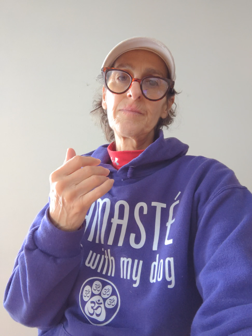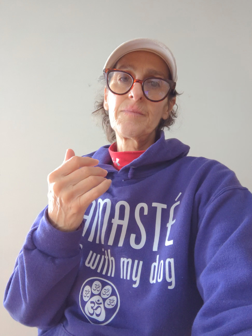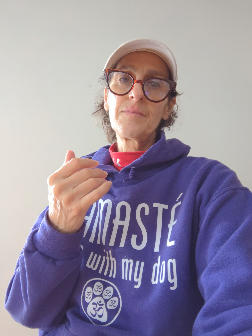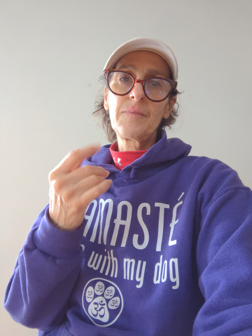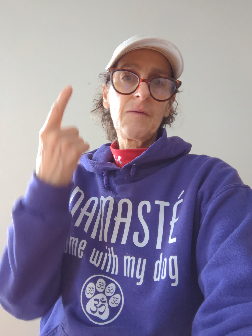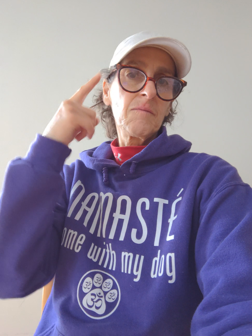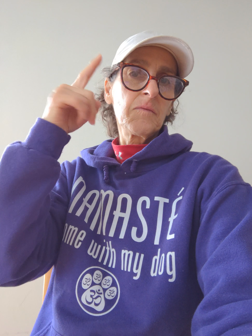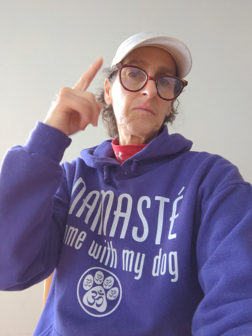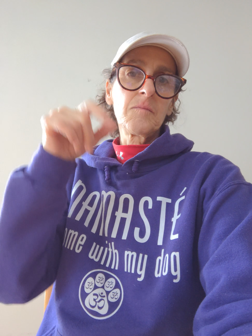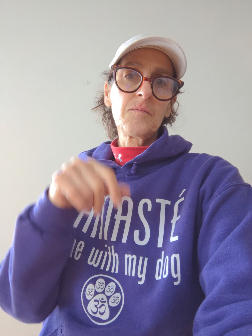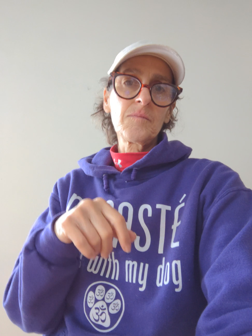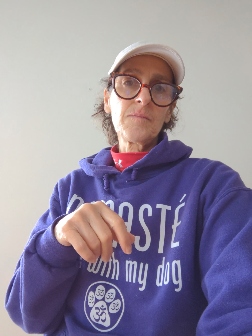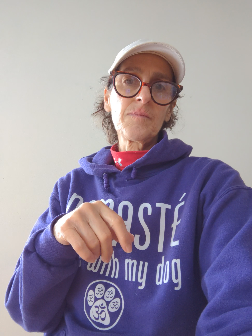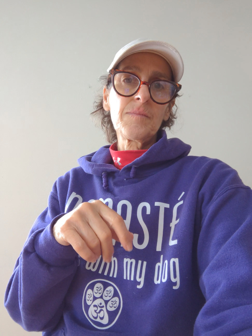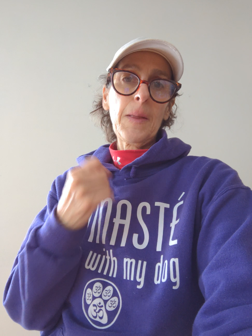for